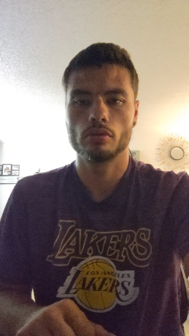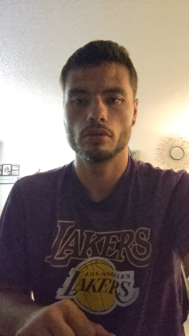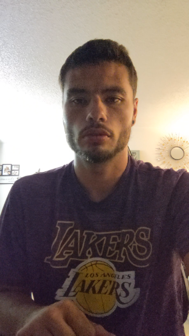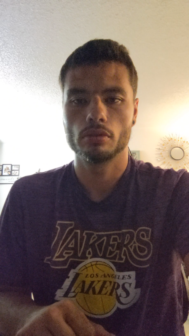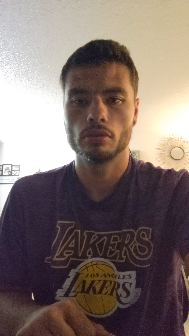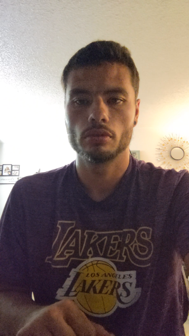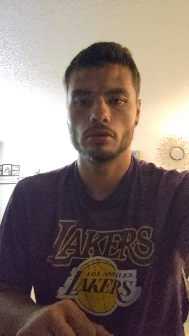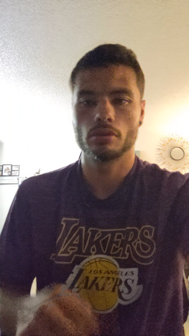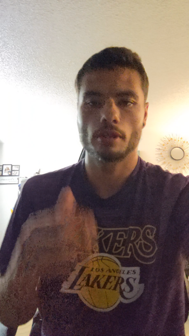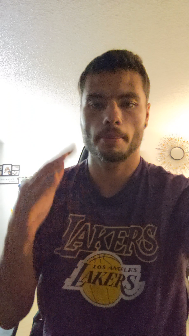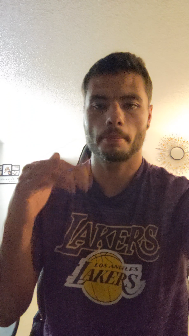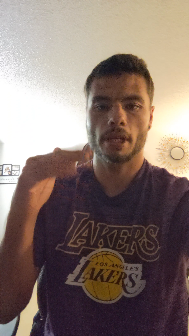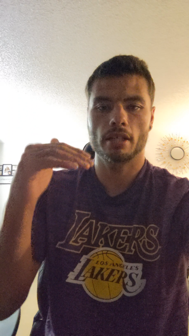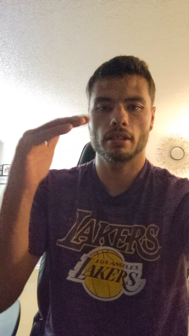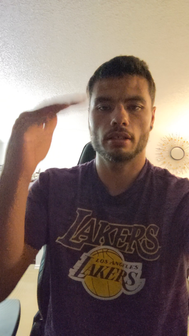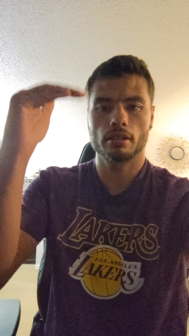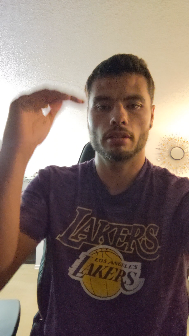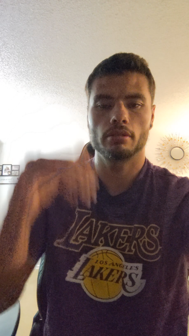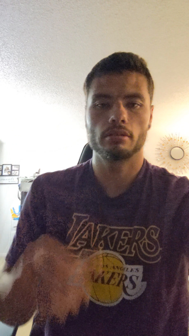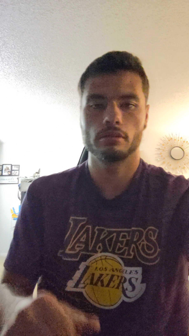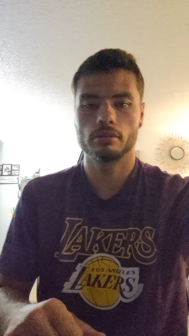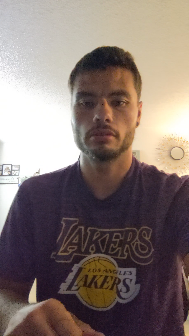build